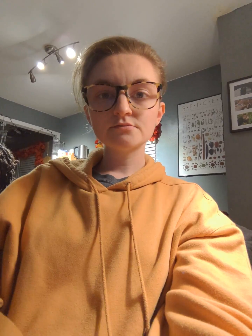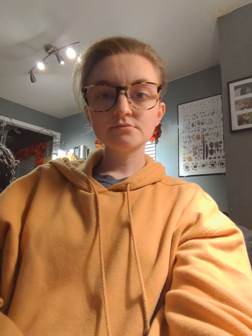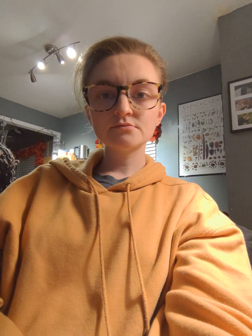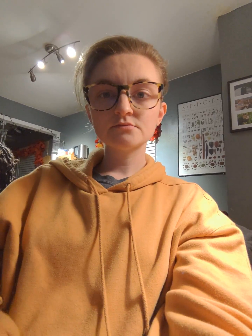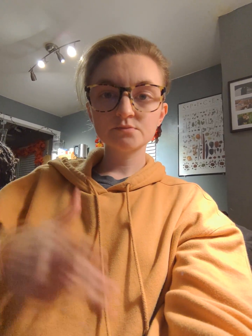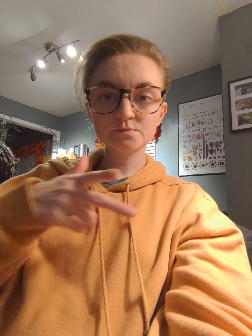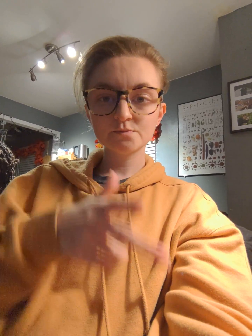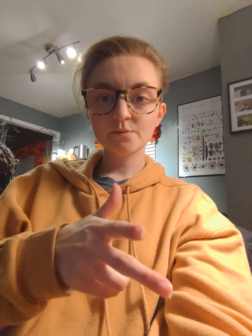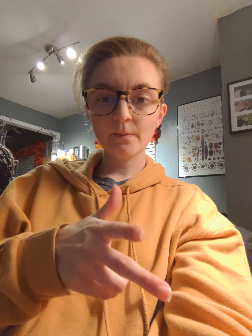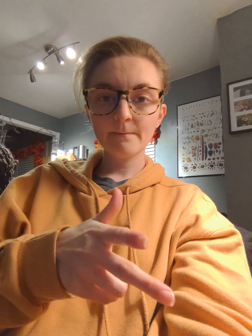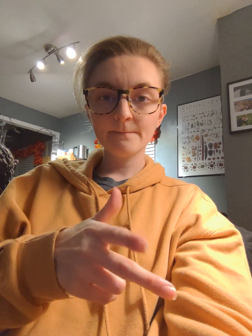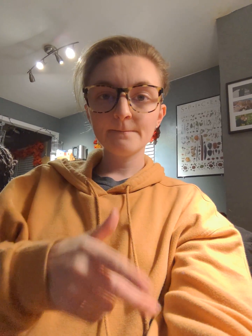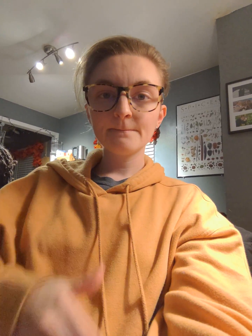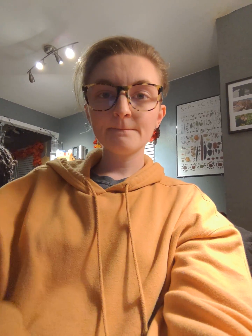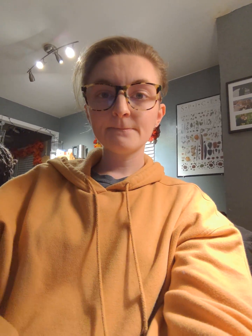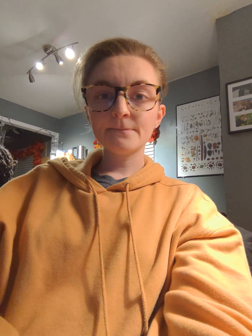garage